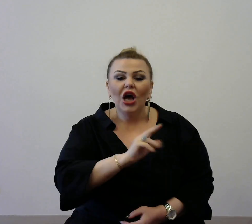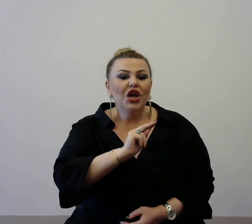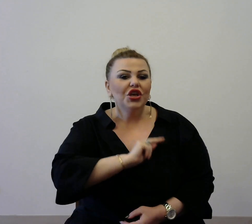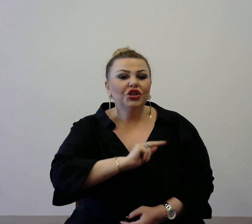iş